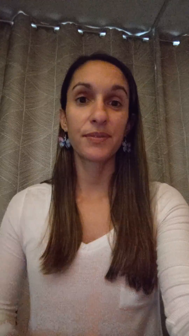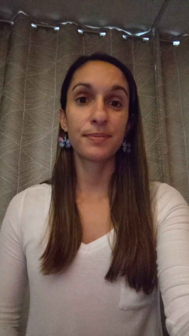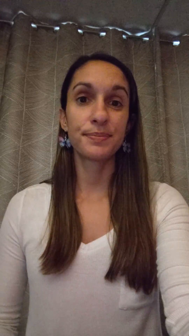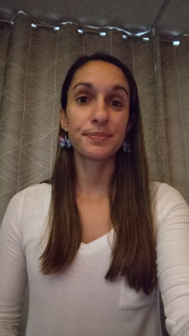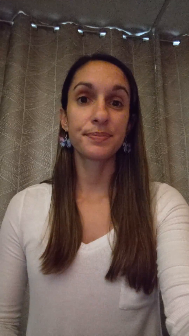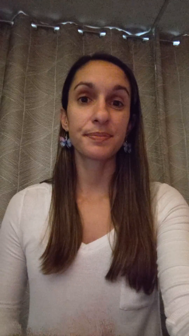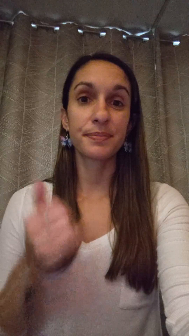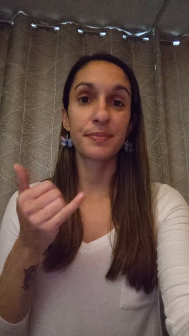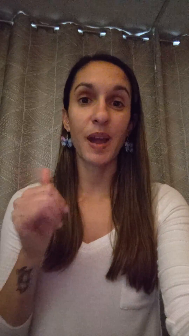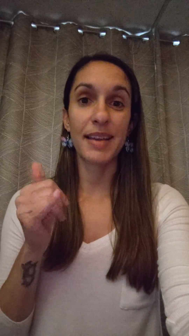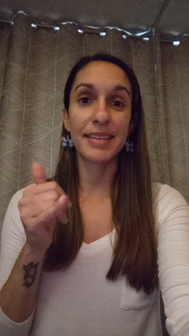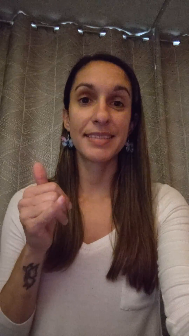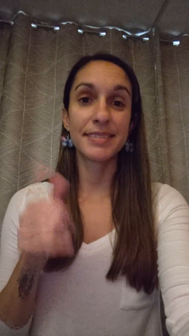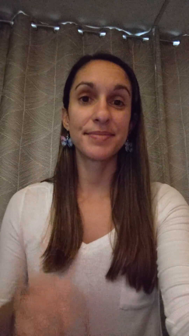party